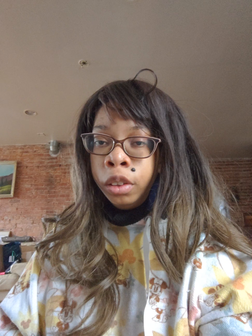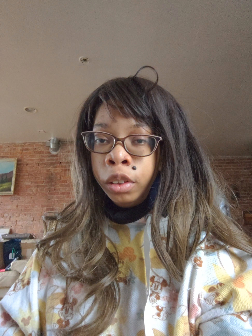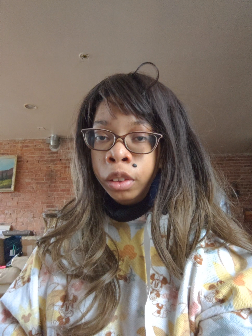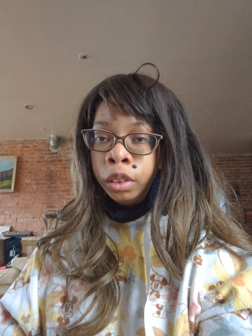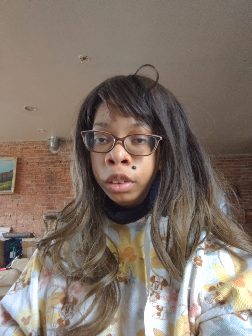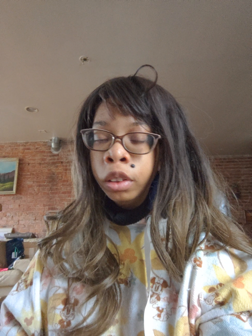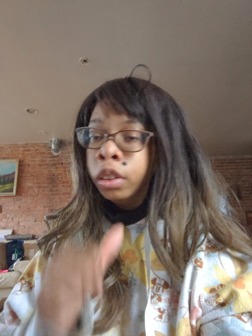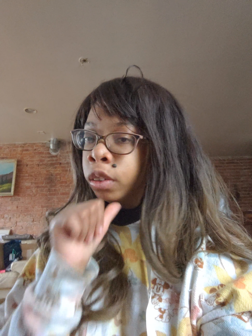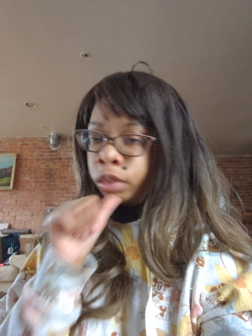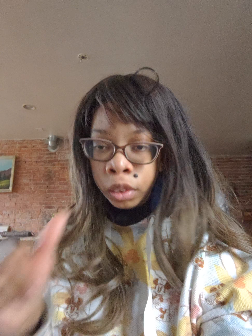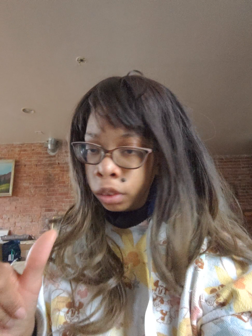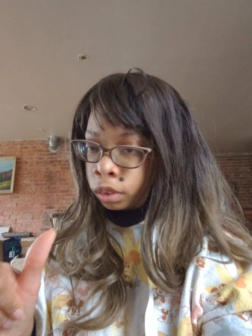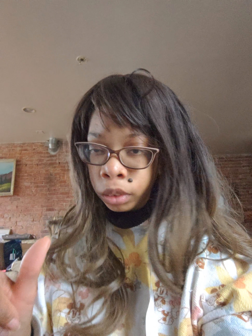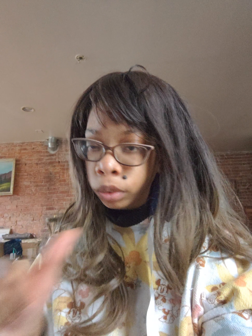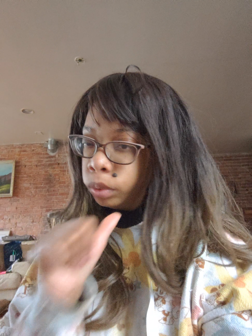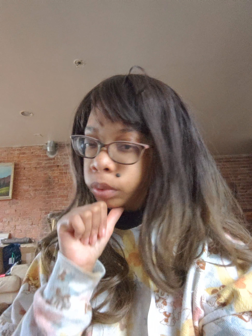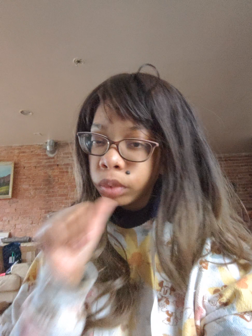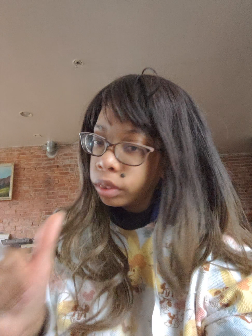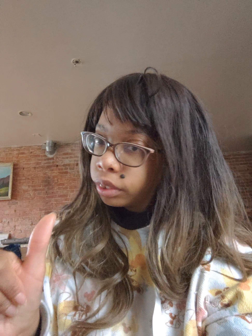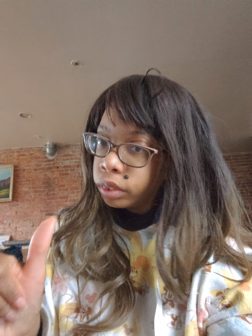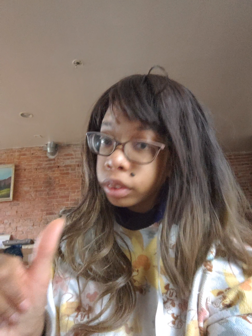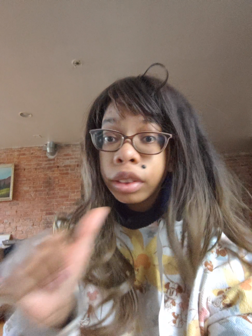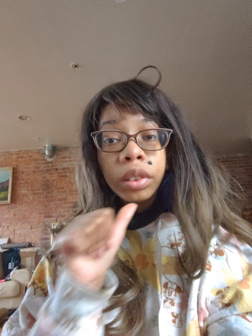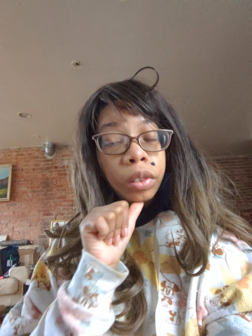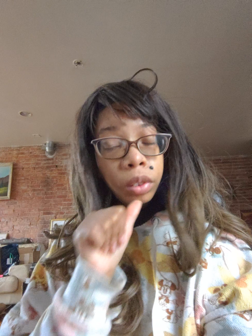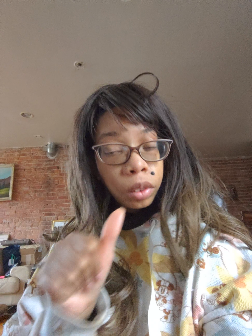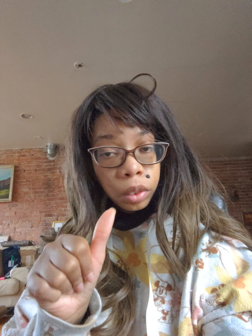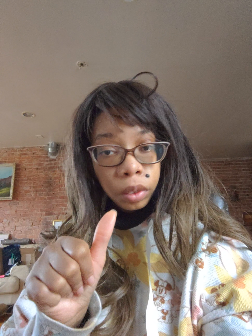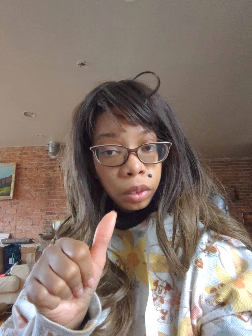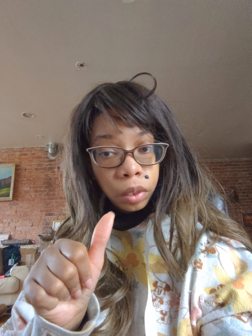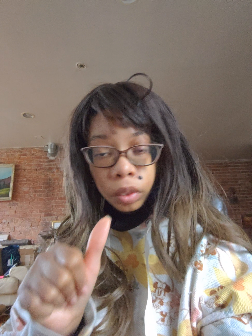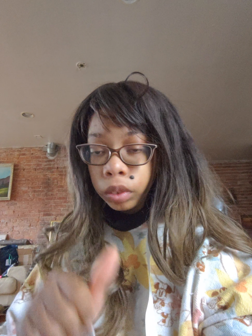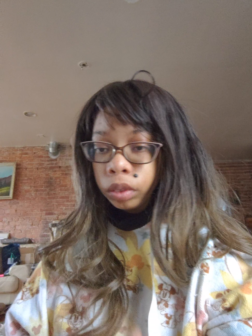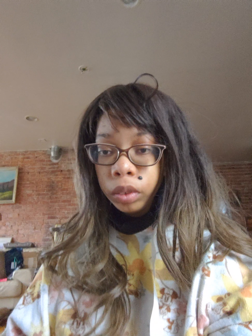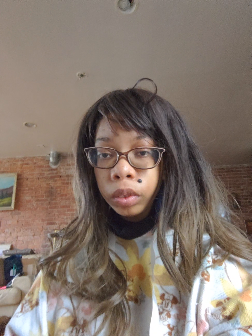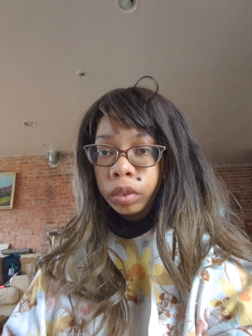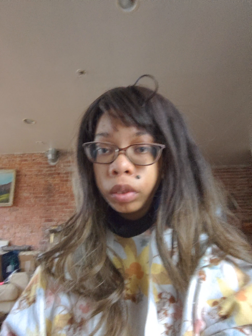not